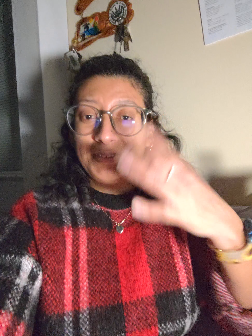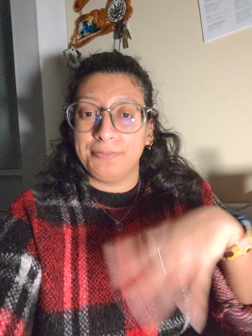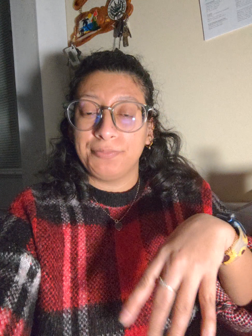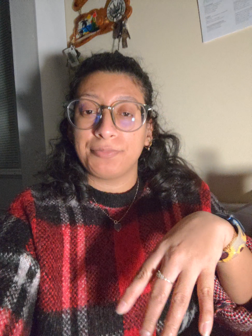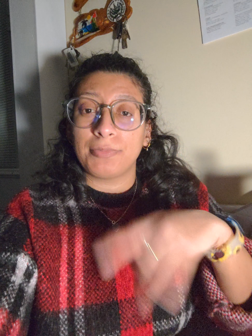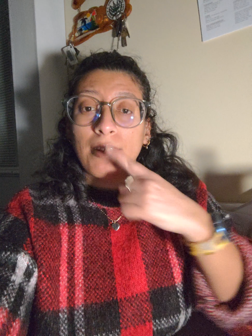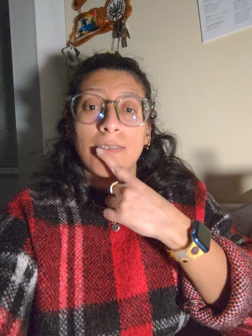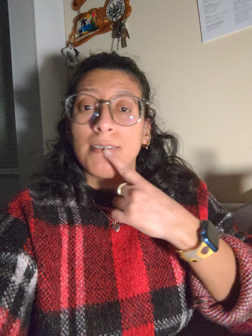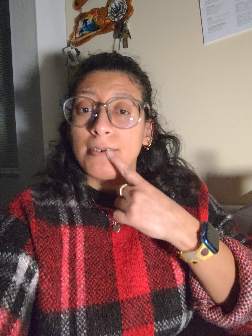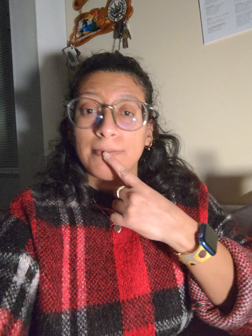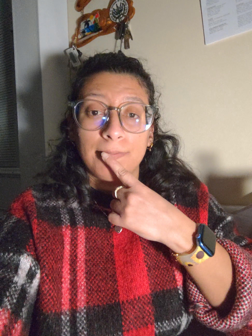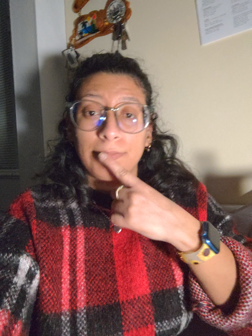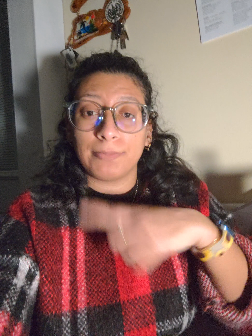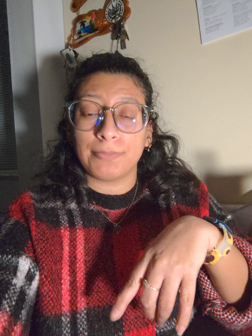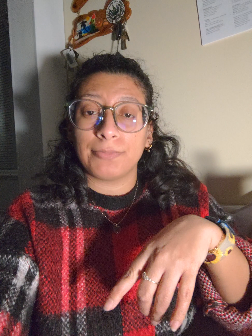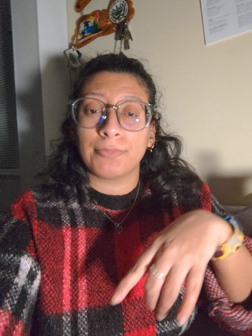lips